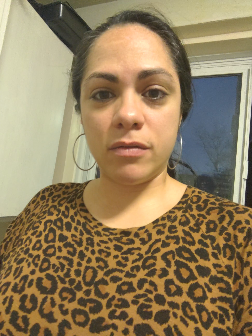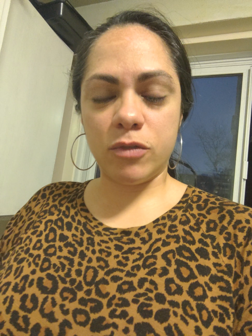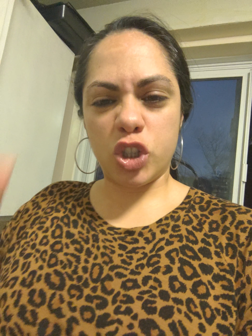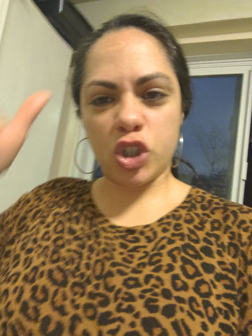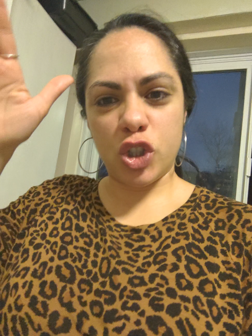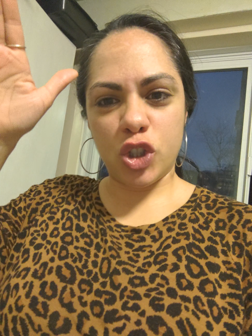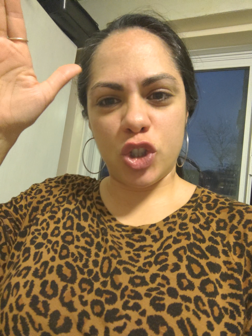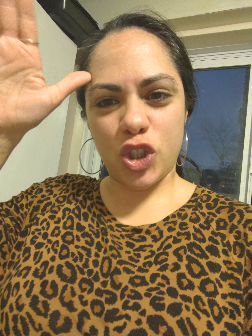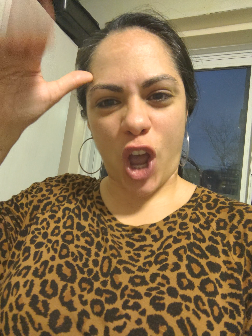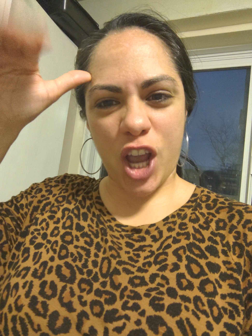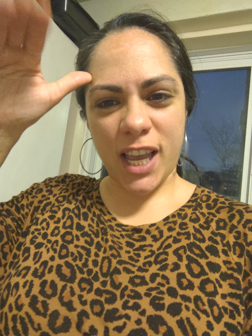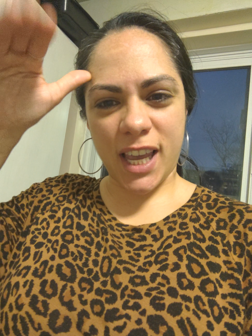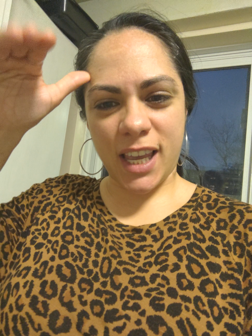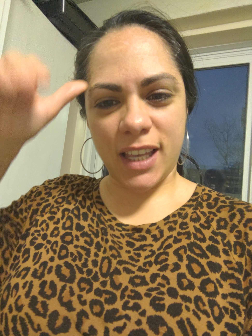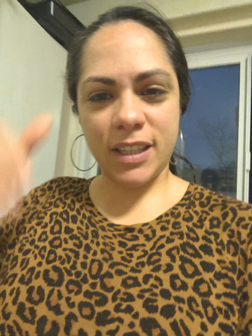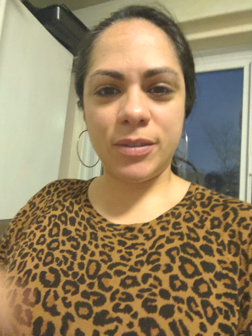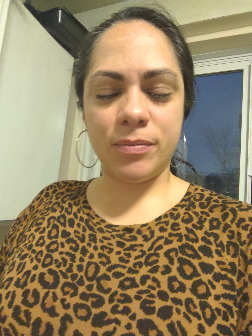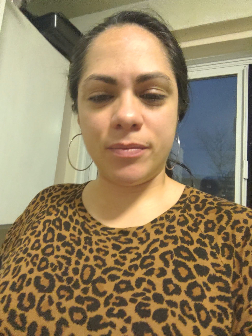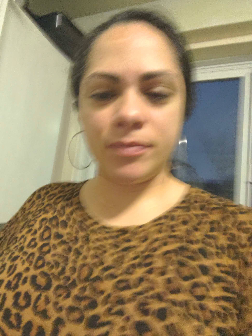donkey